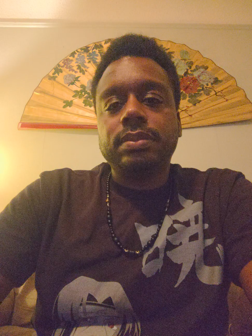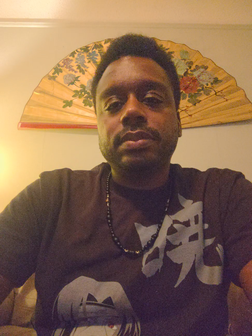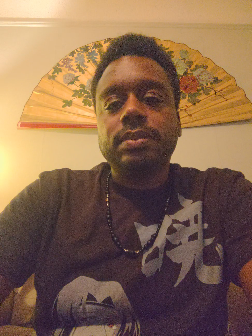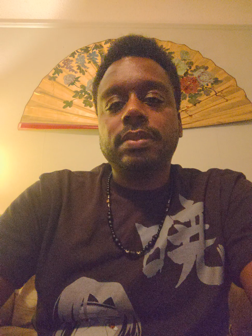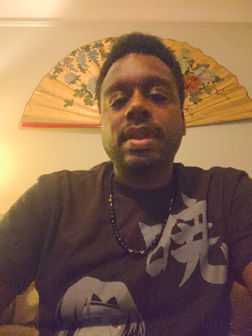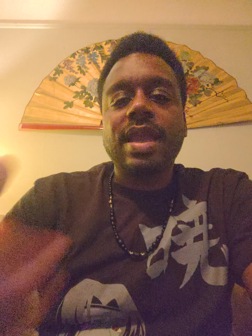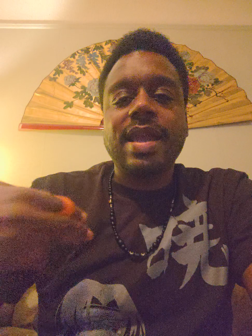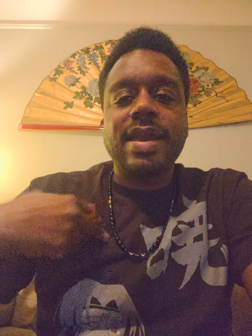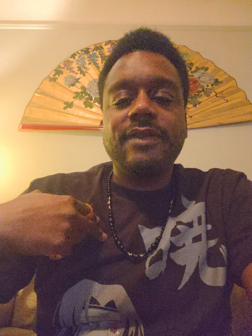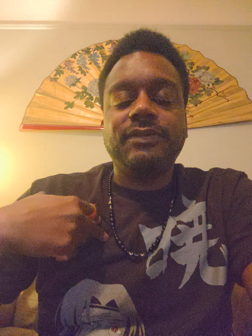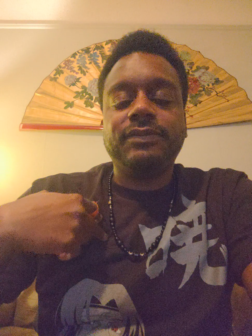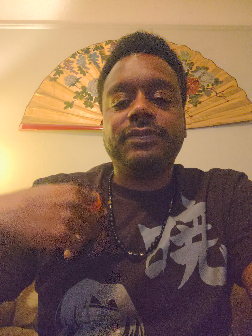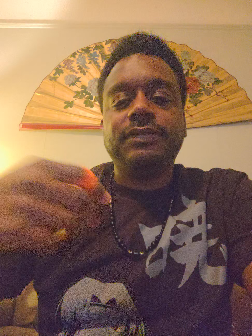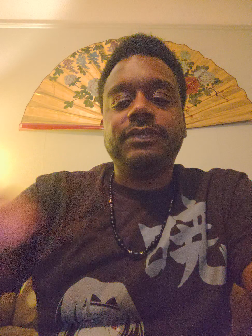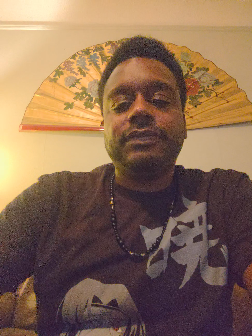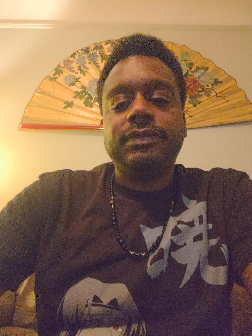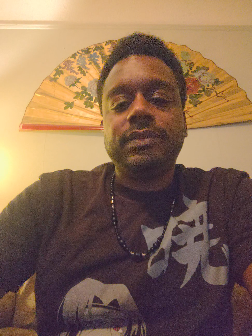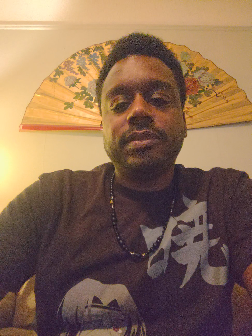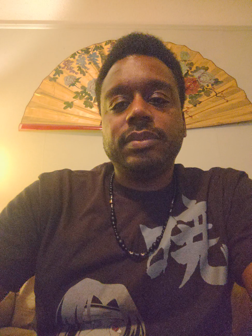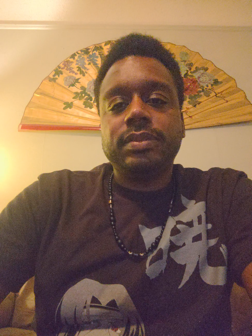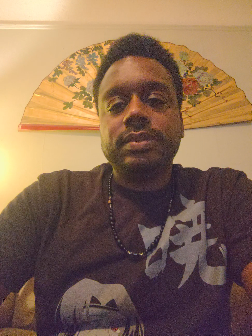have